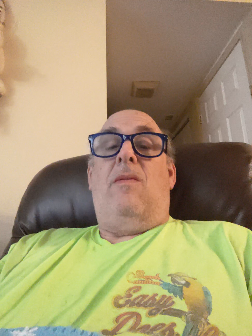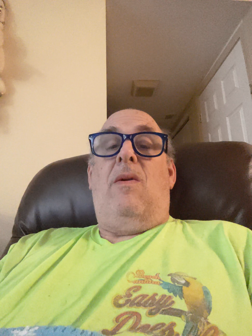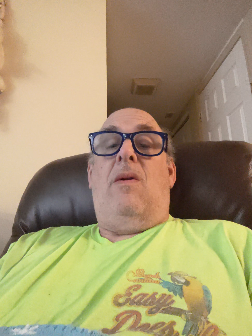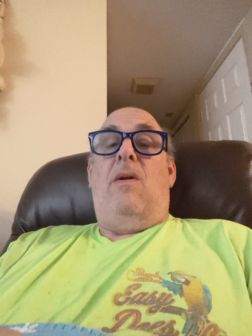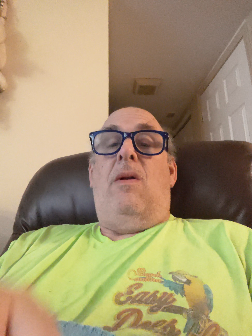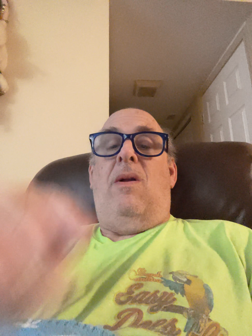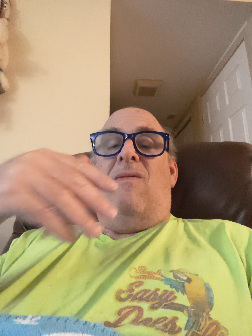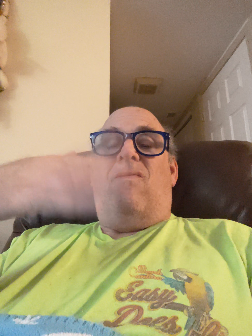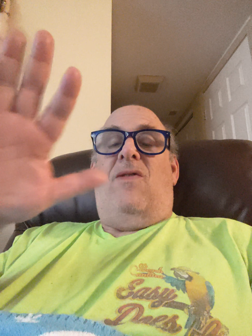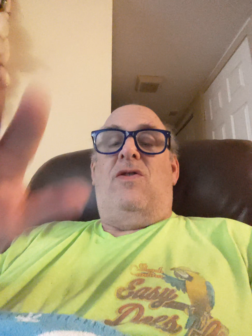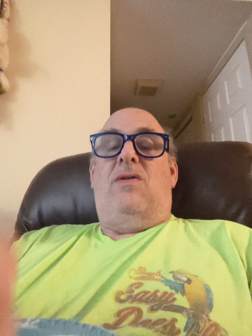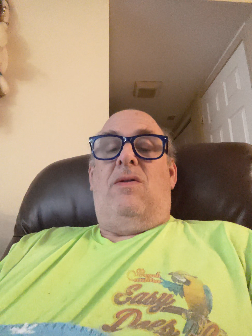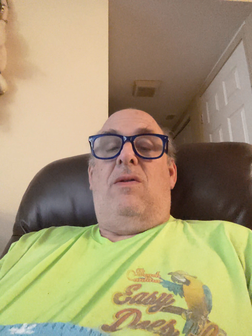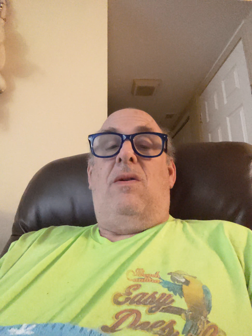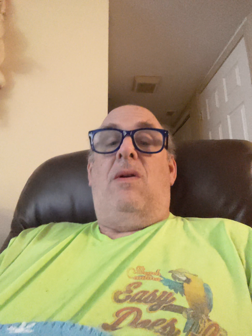finish